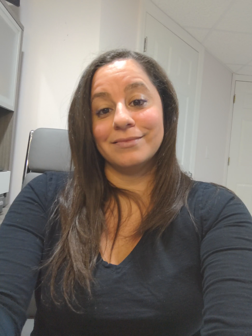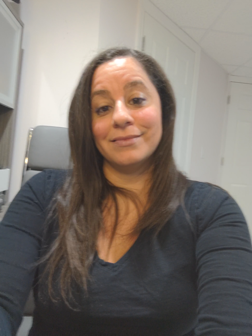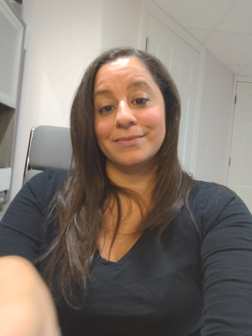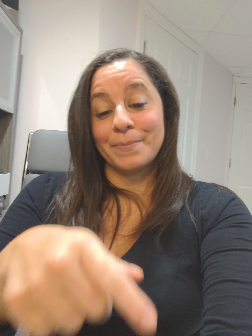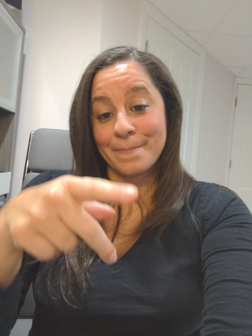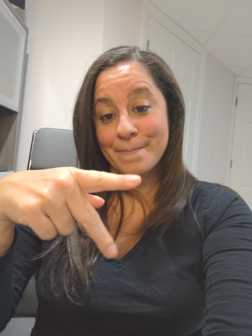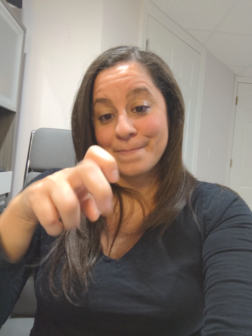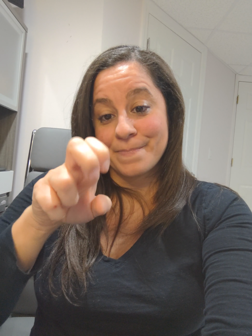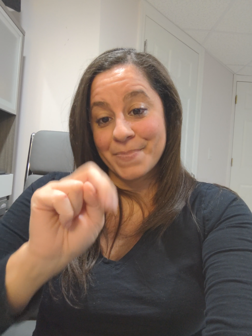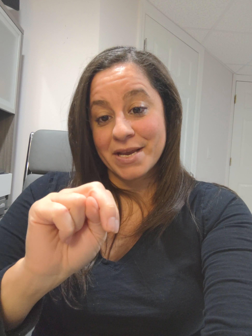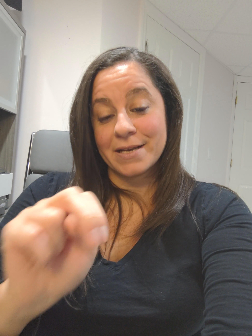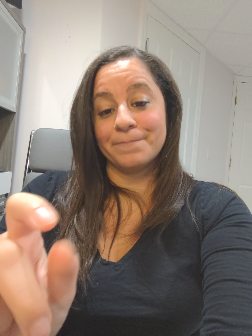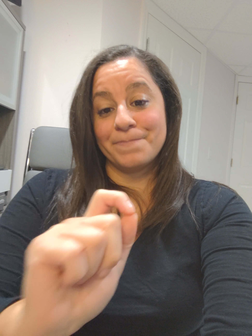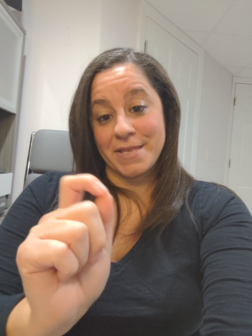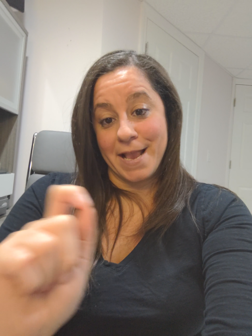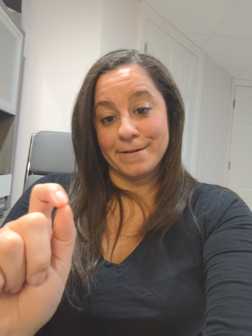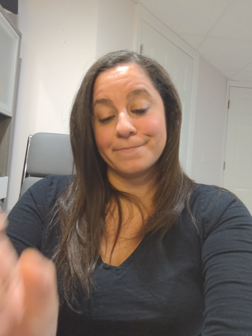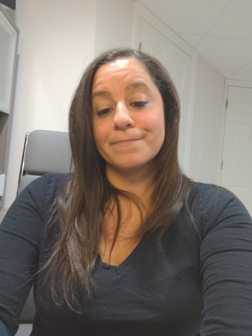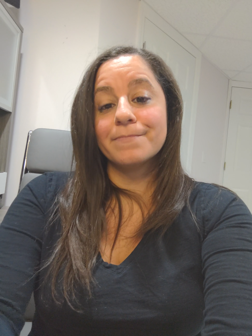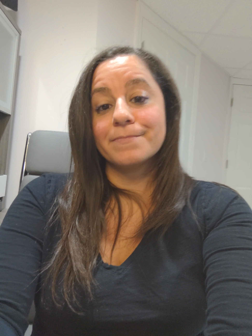pen